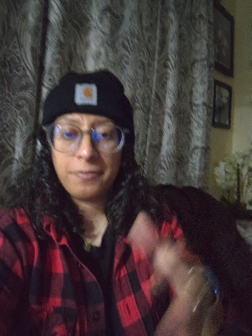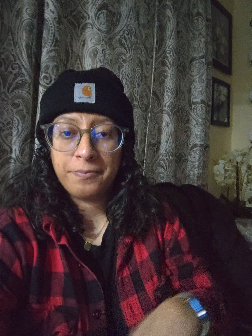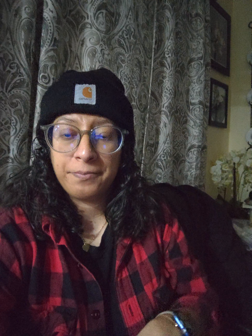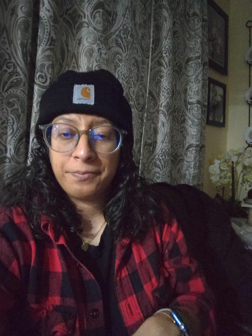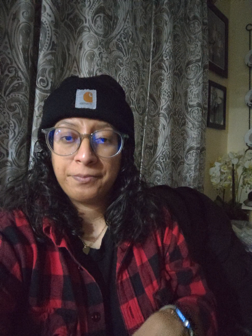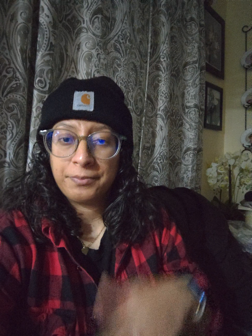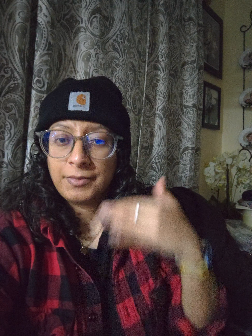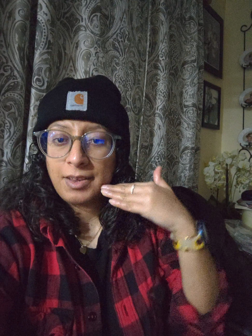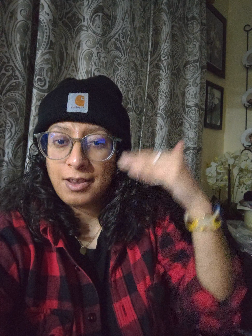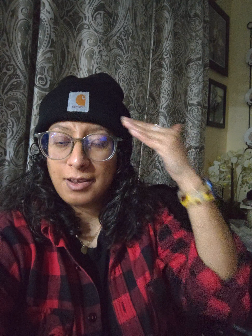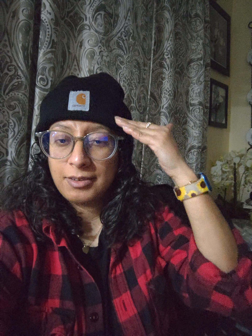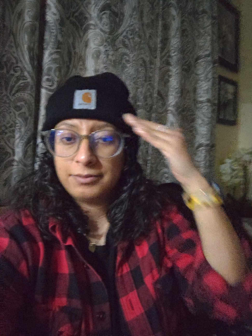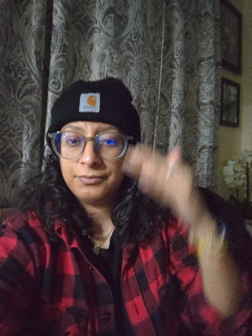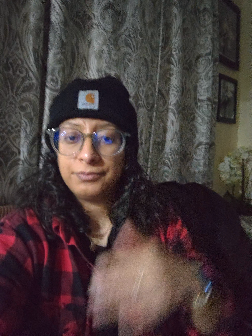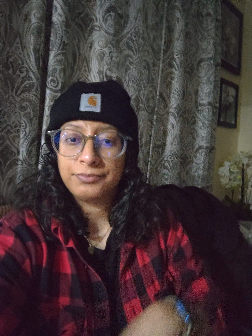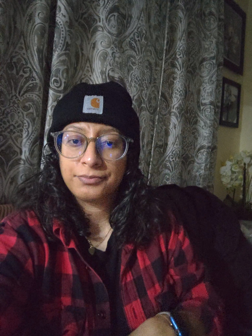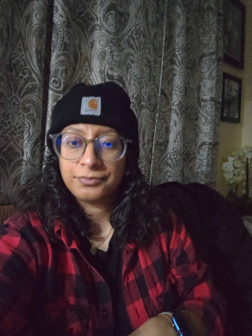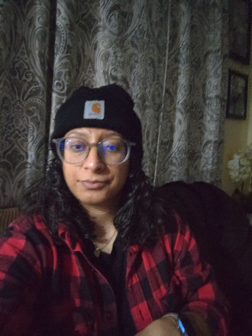head